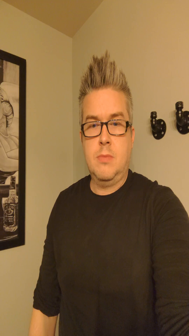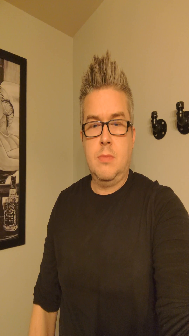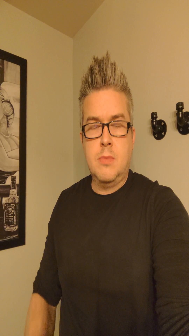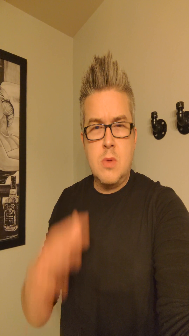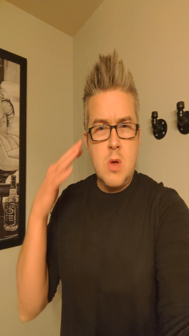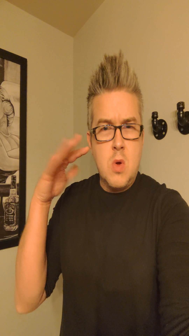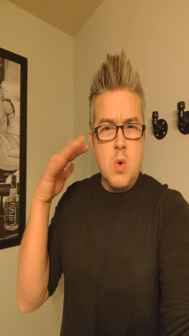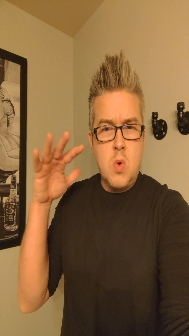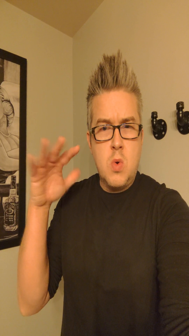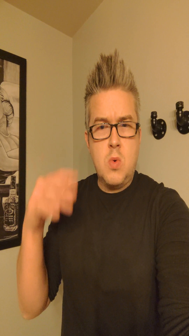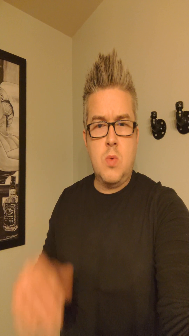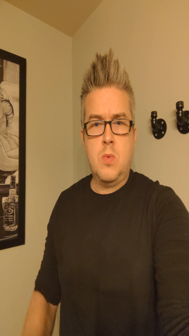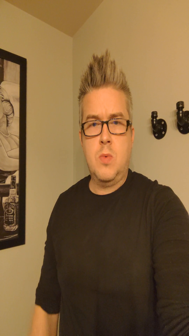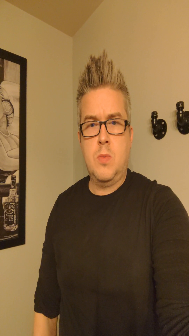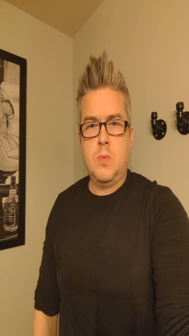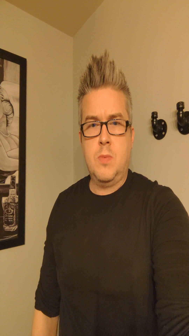noisy